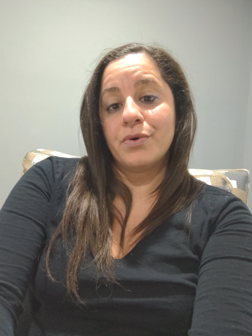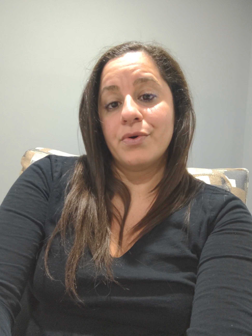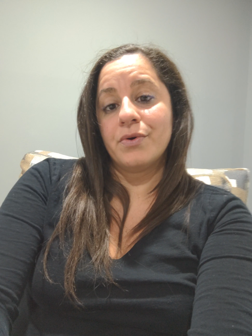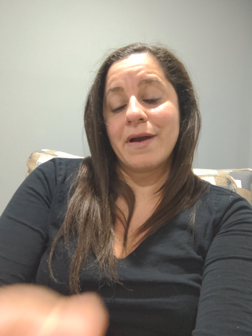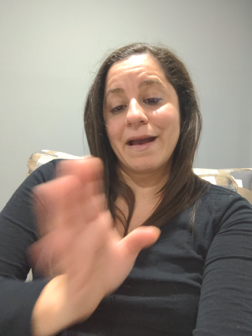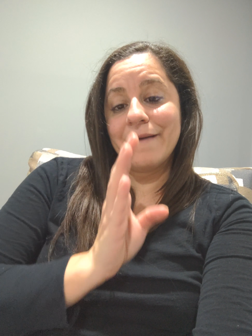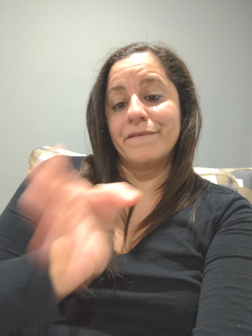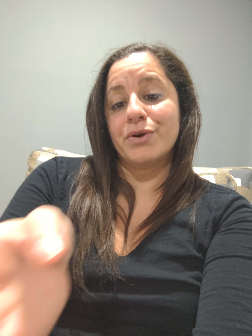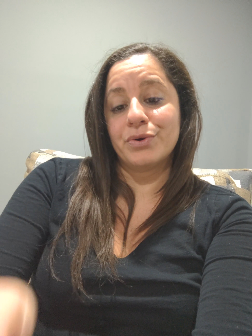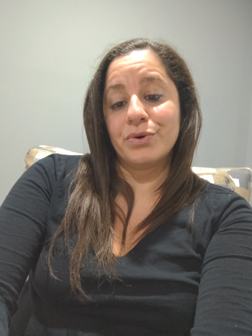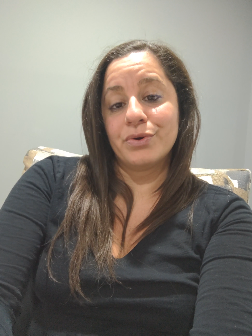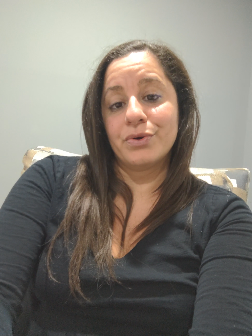after